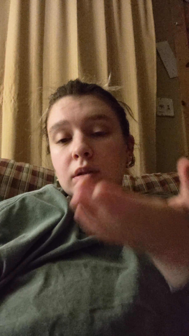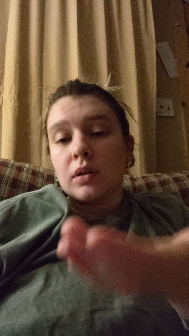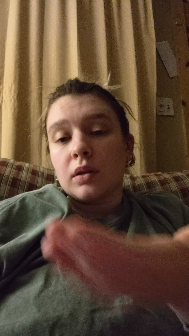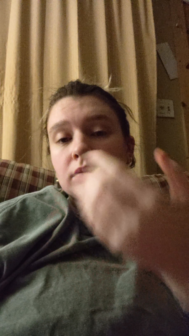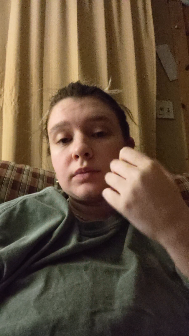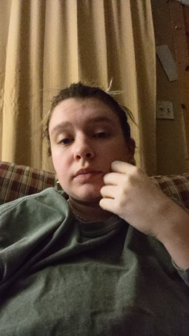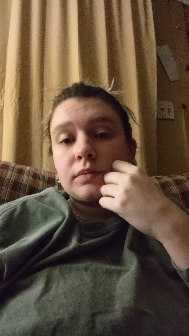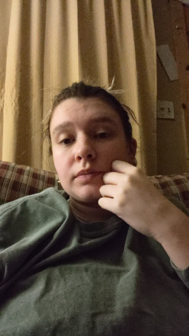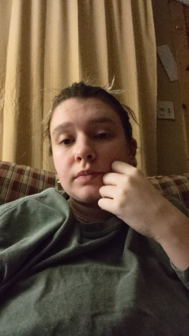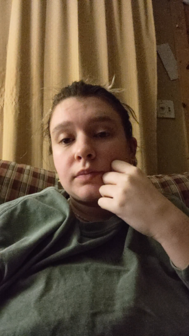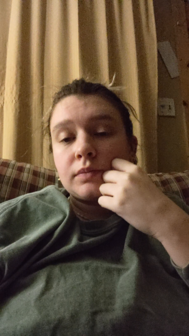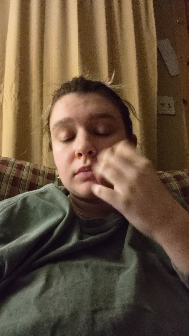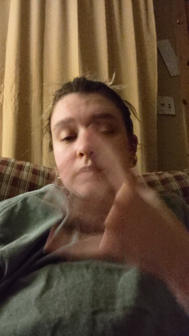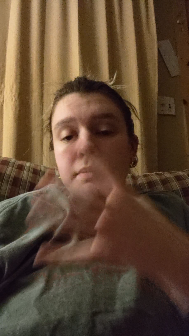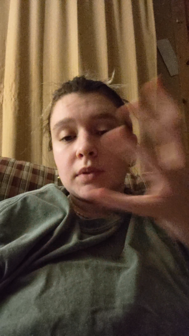much